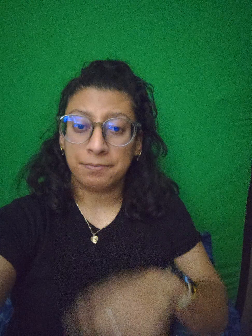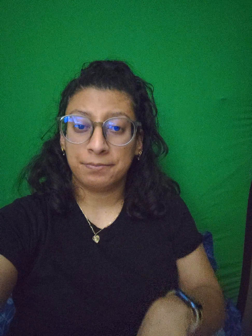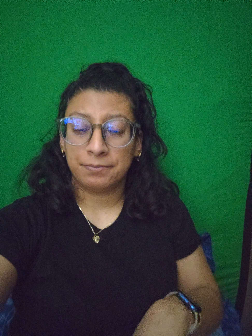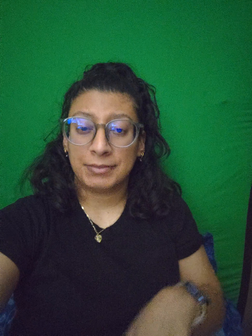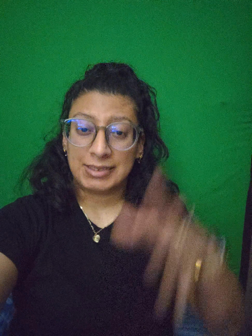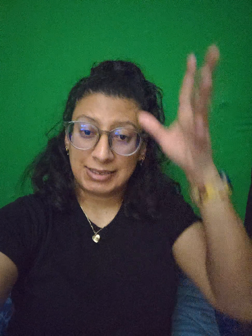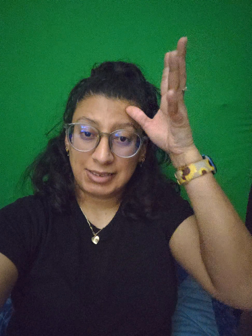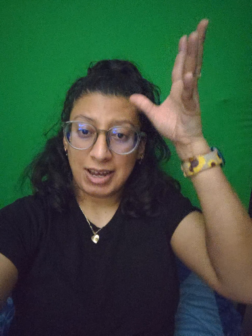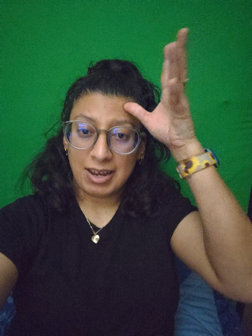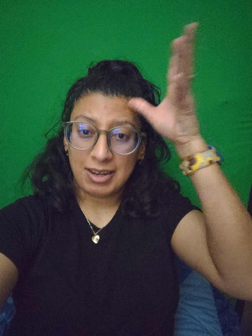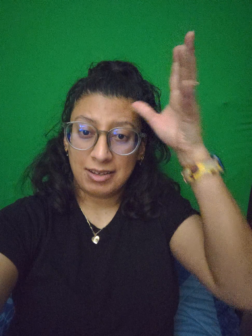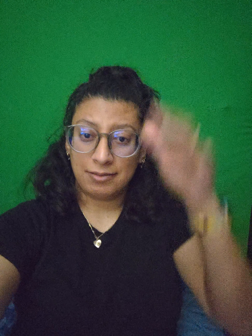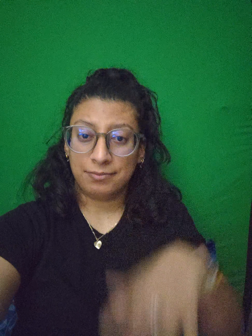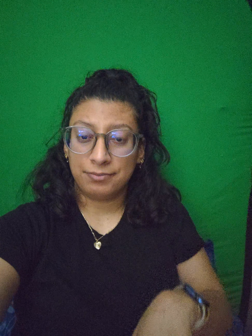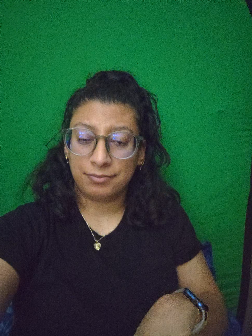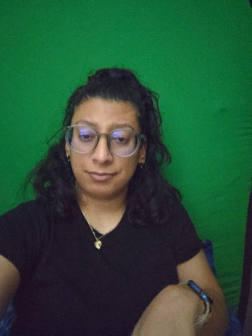dad